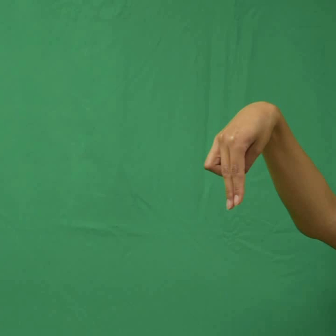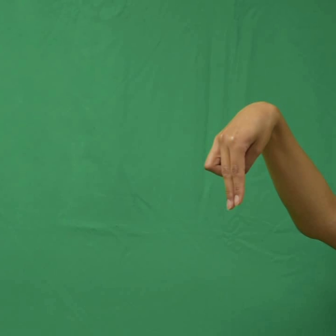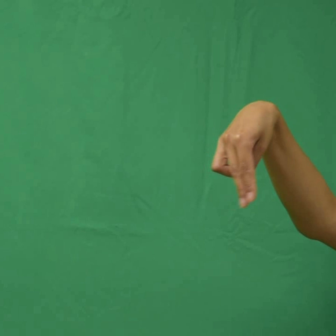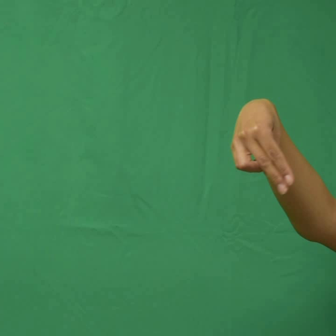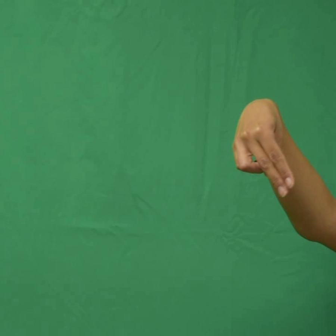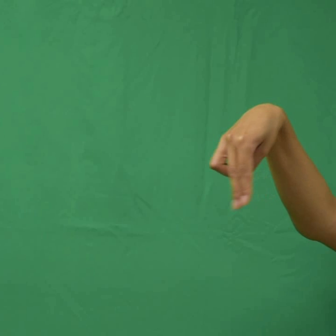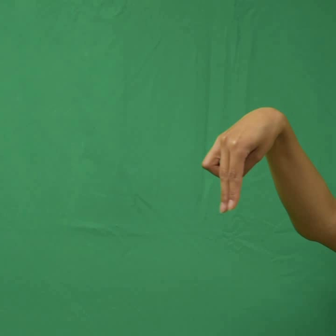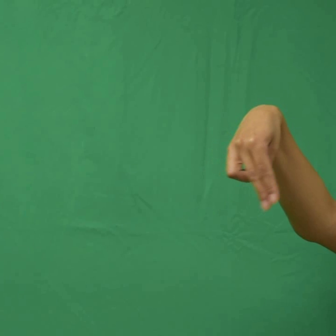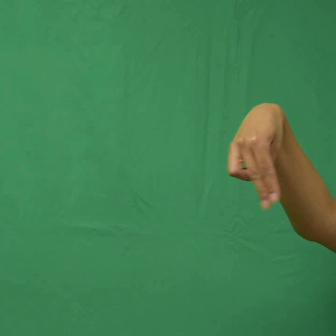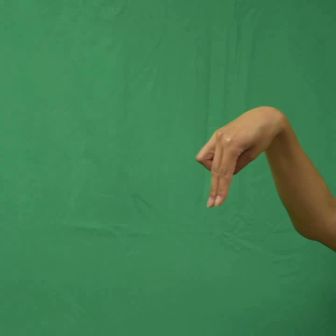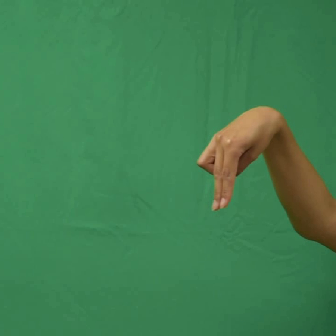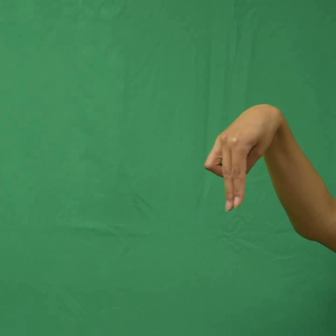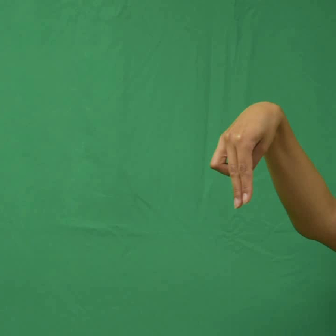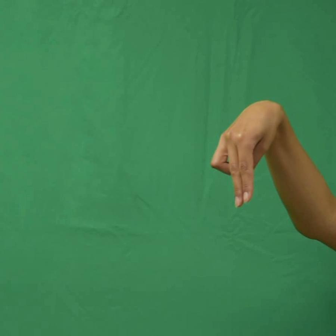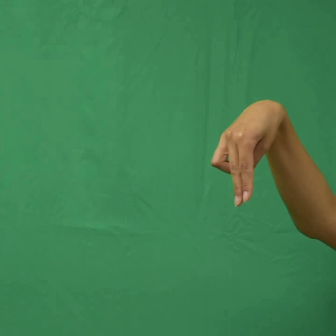Ñ